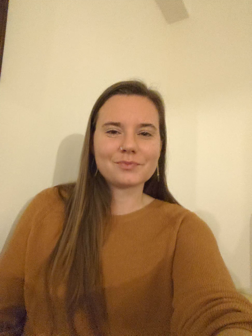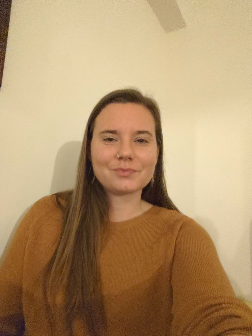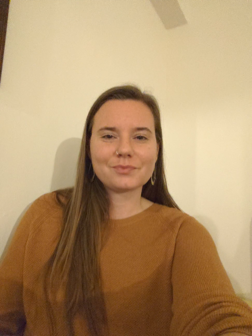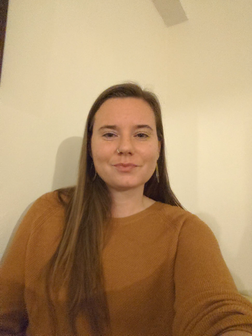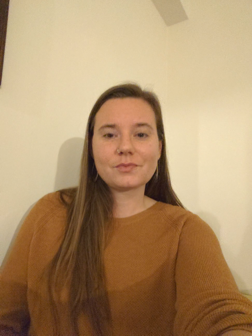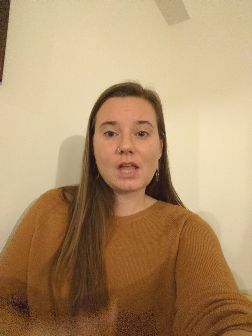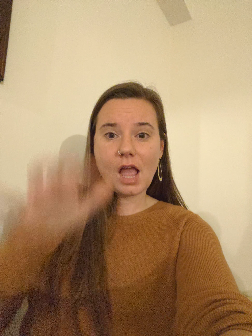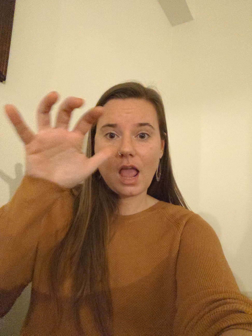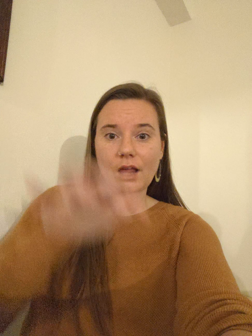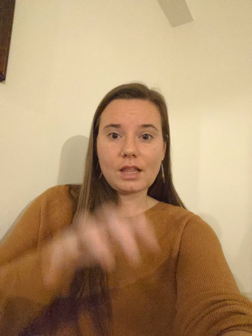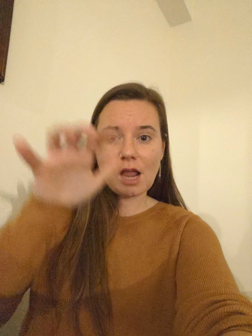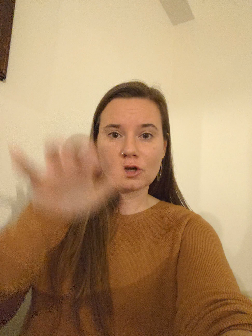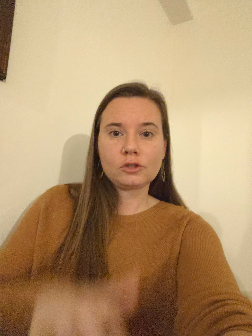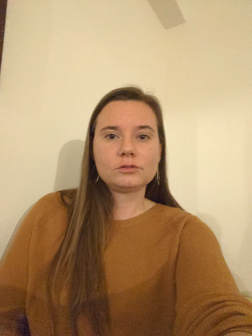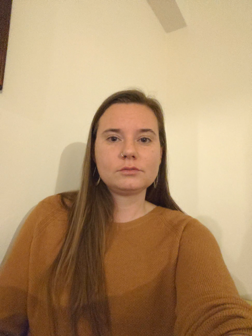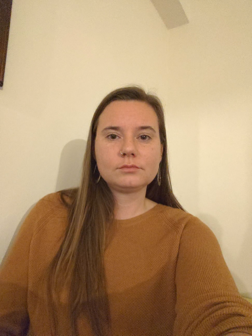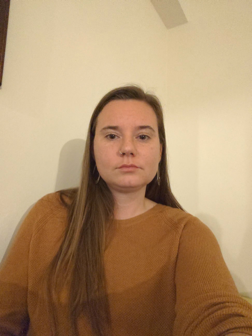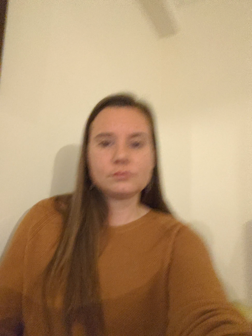alligator